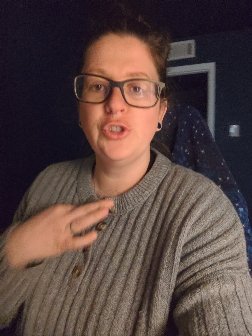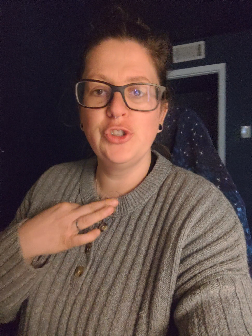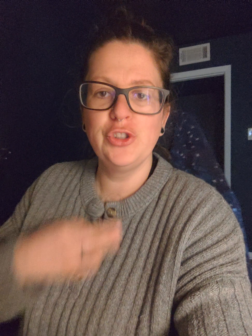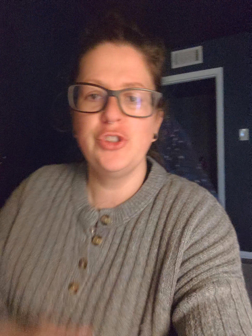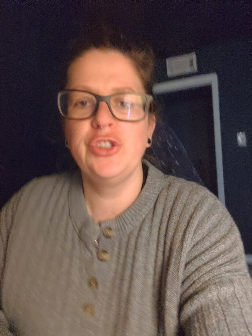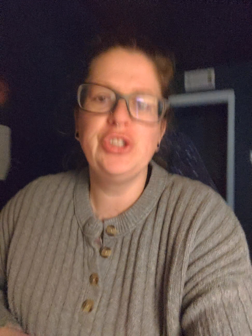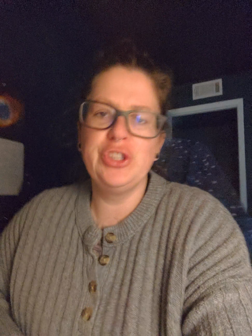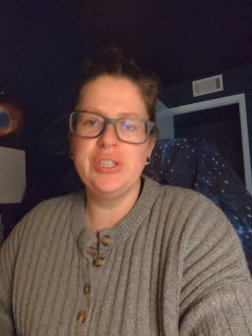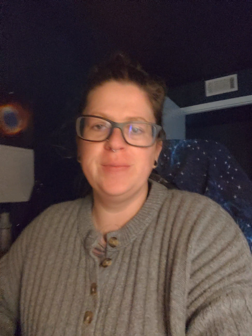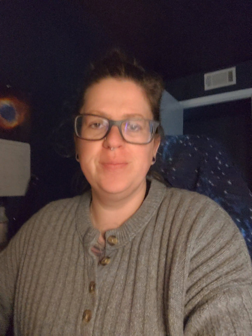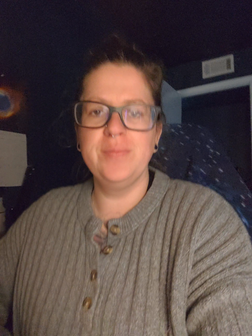shirt